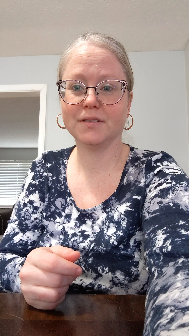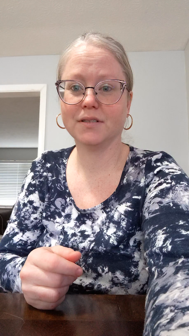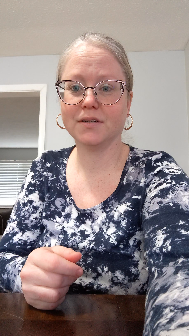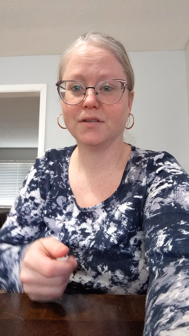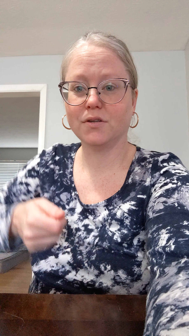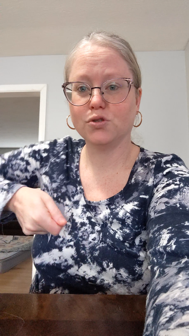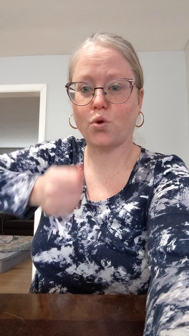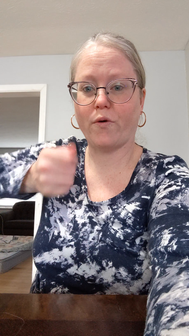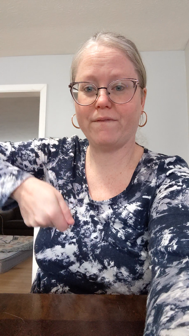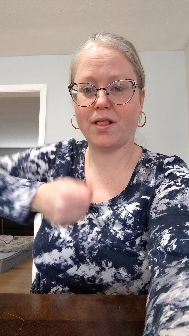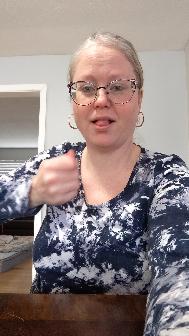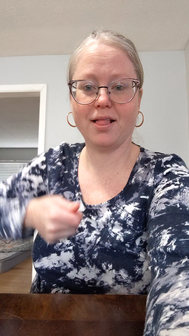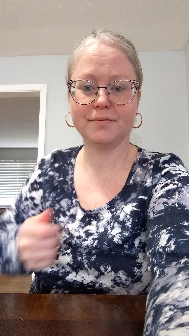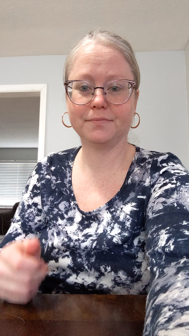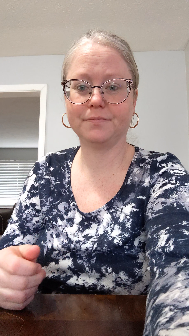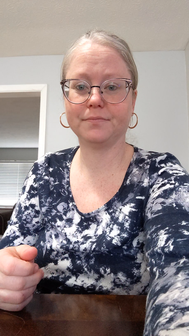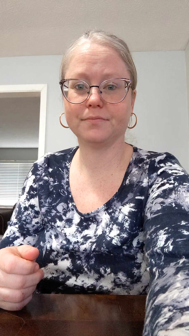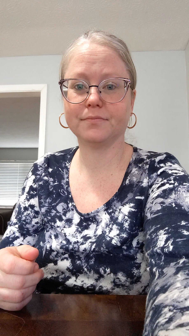shovel